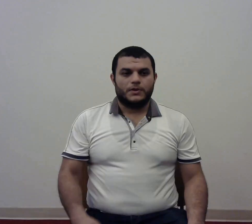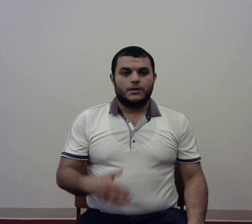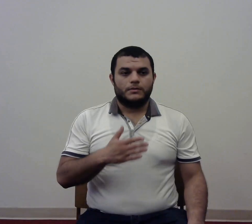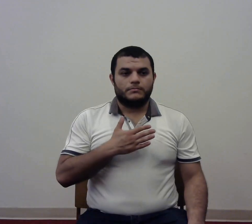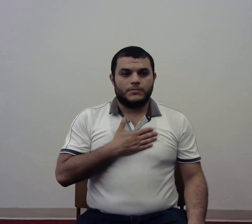mən